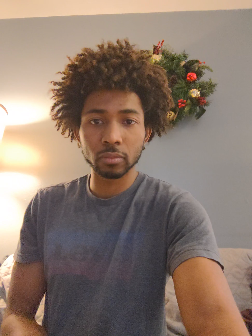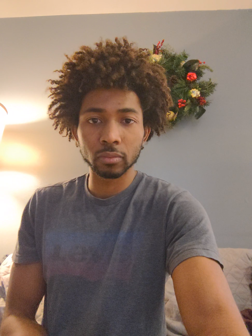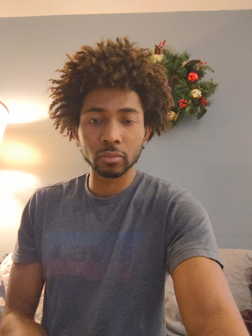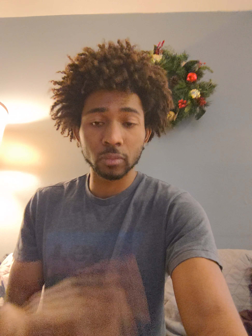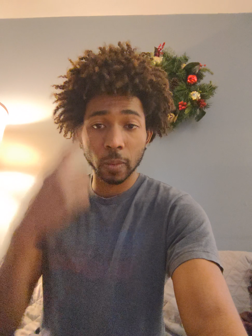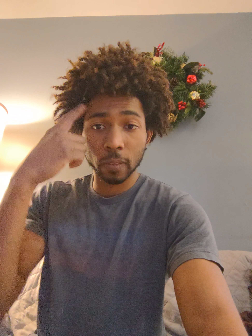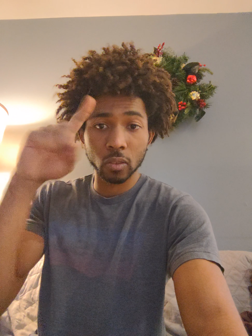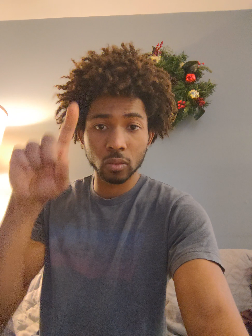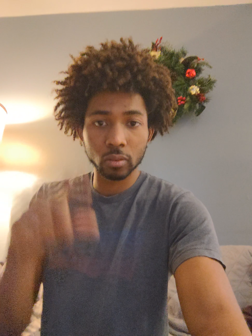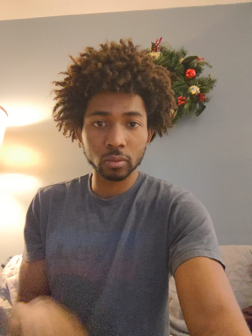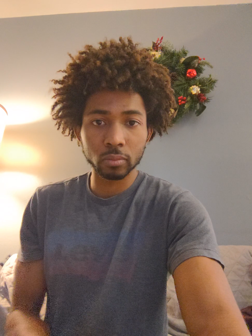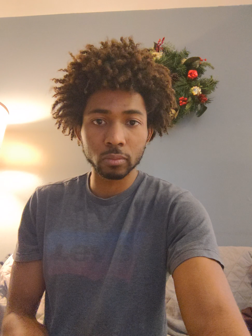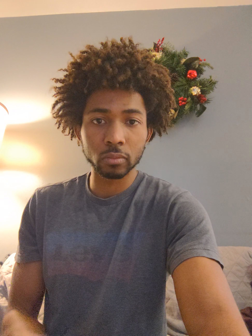for